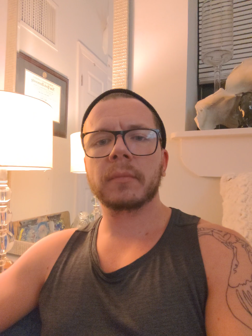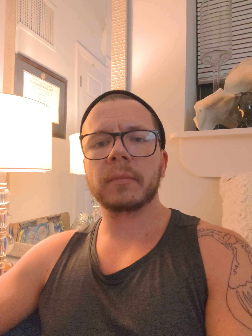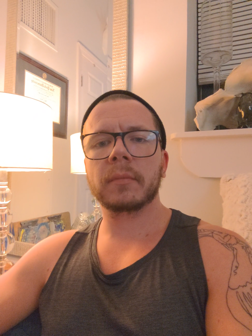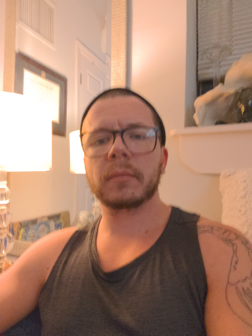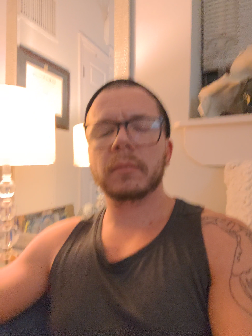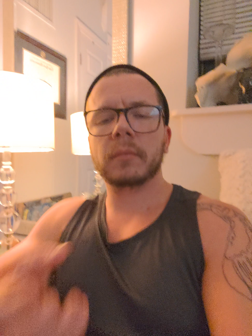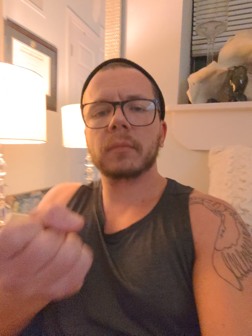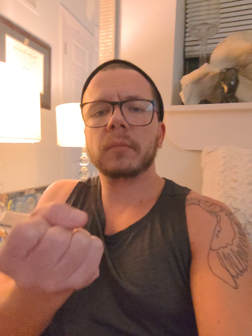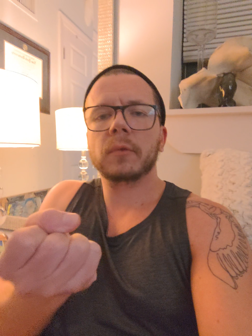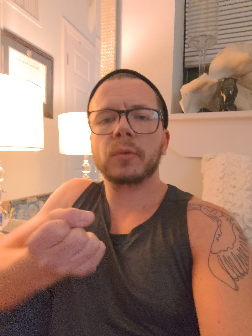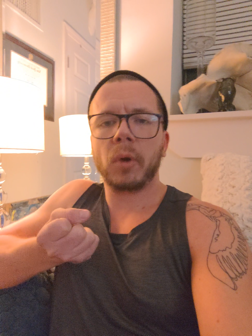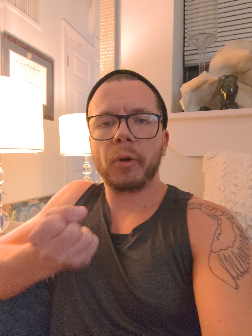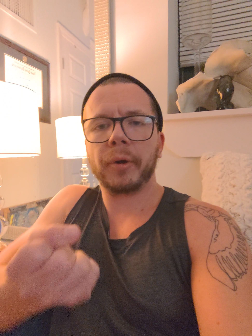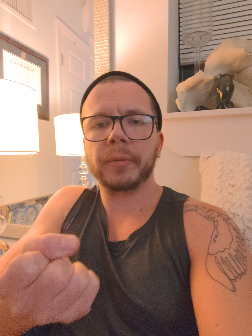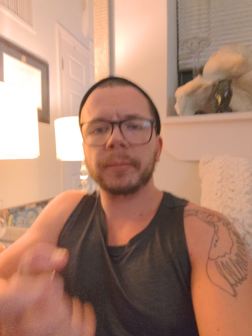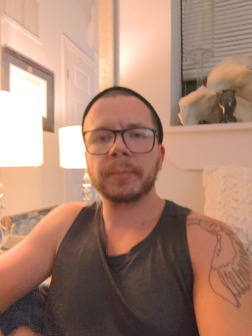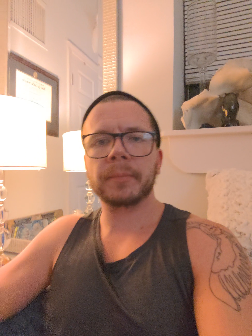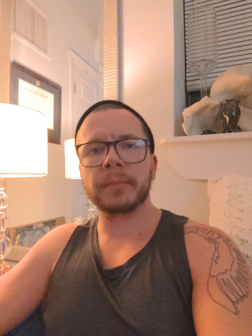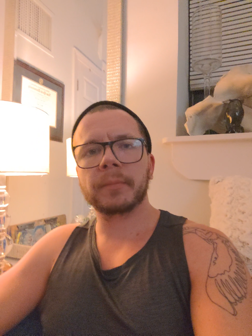drawer